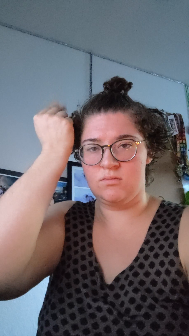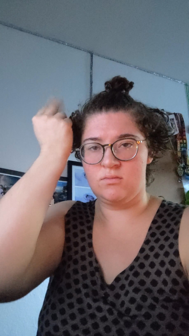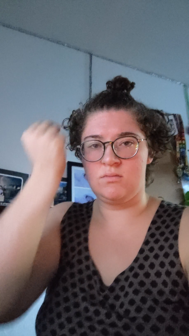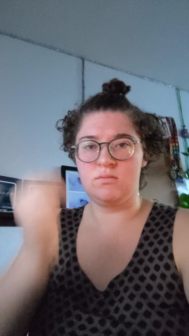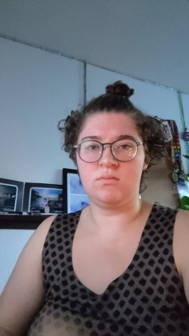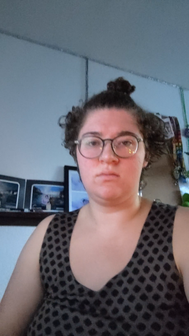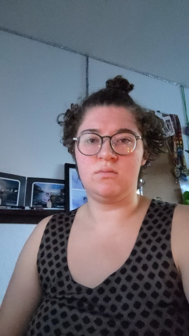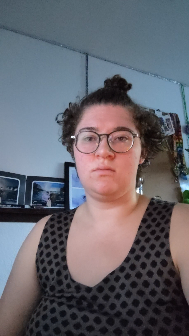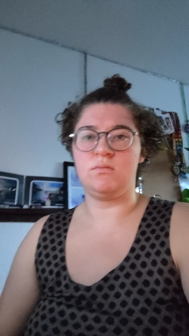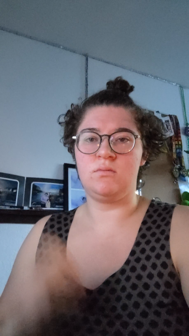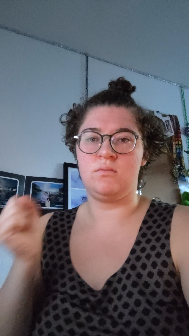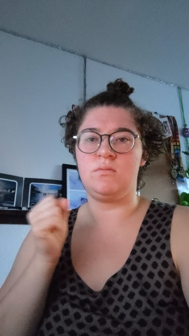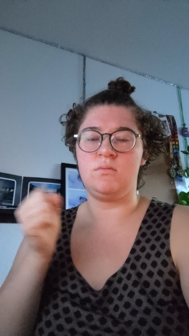cold